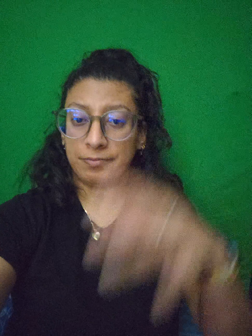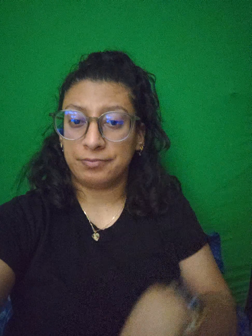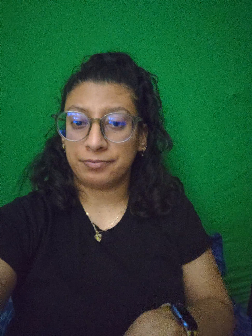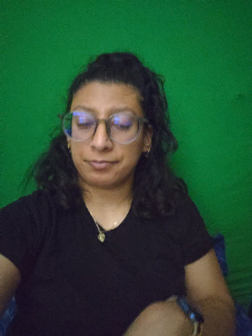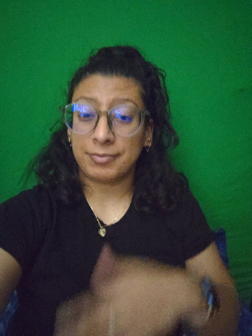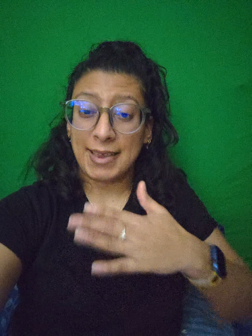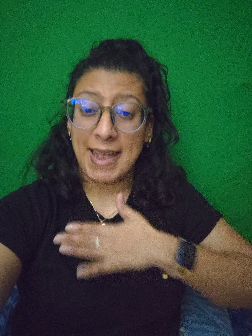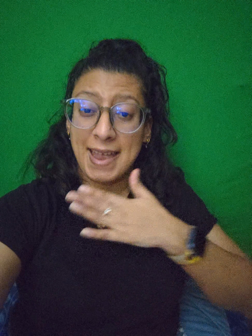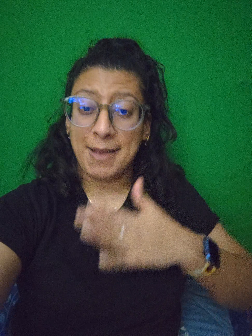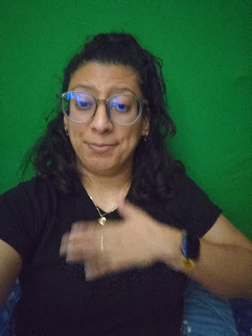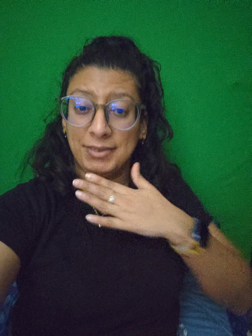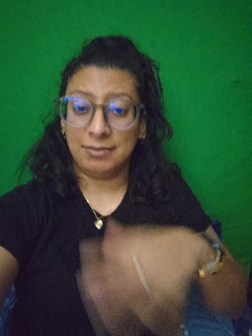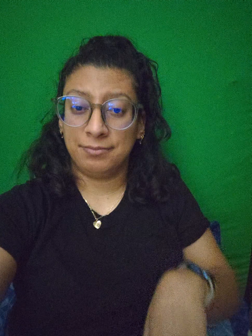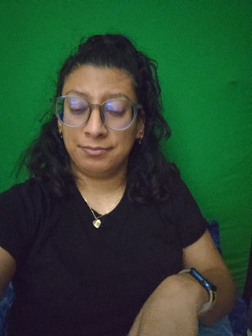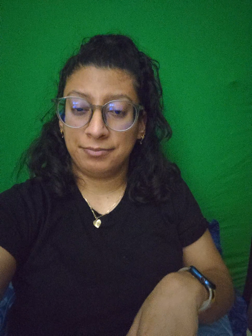happy